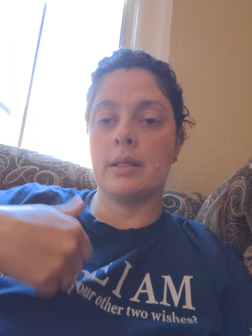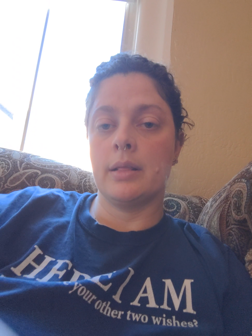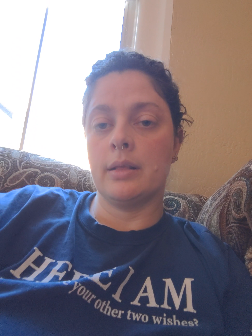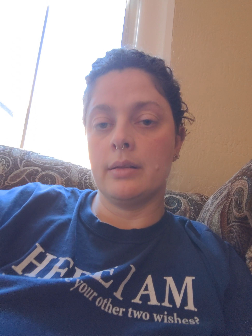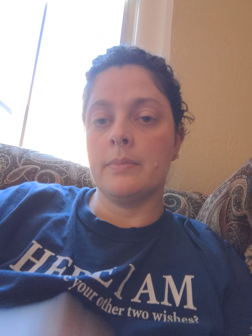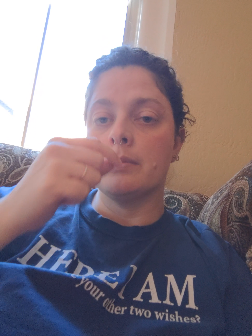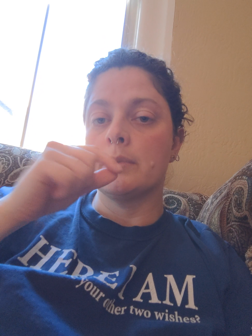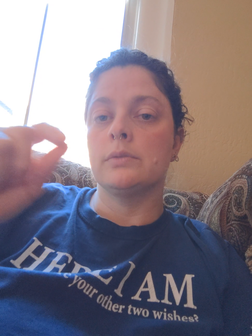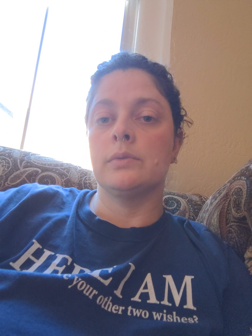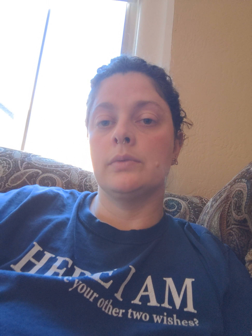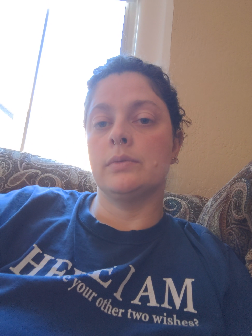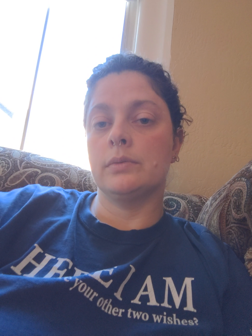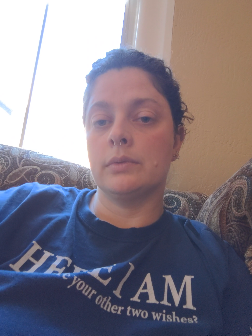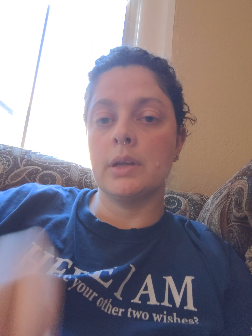pencil